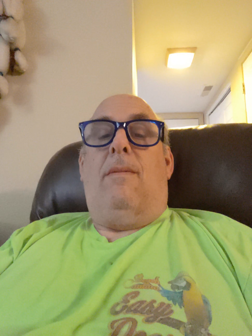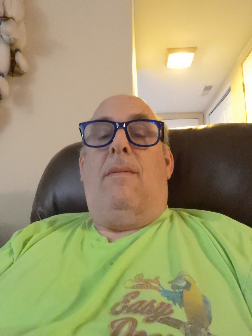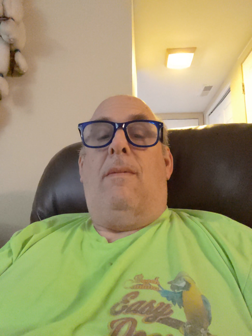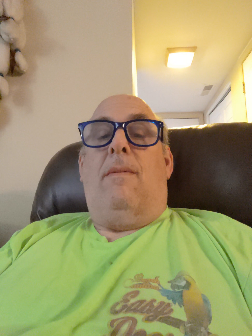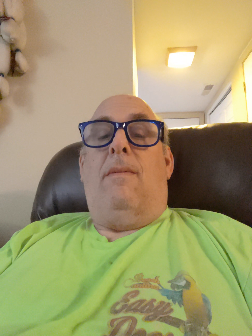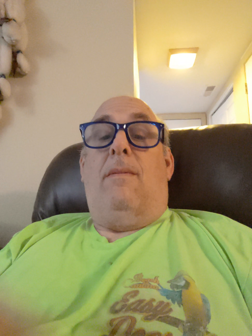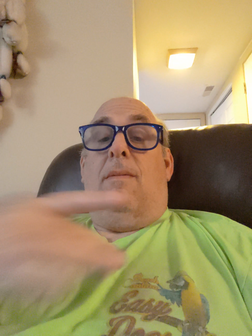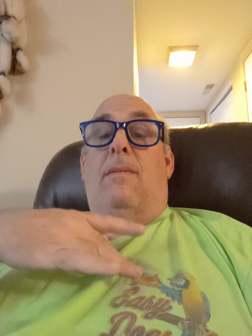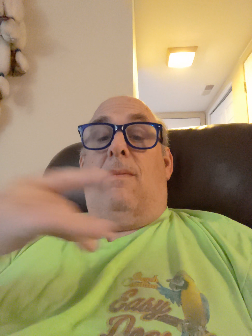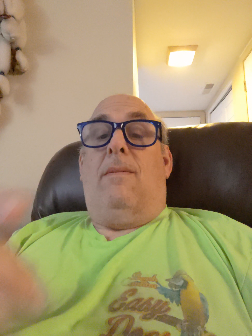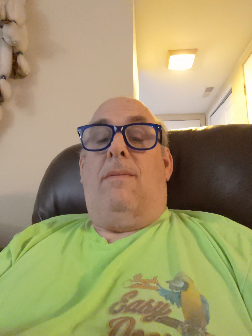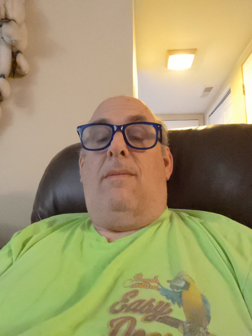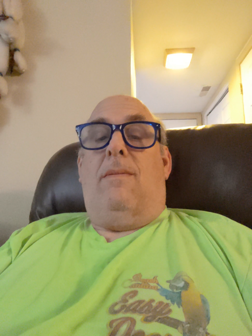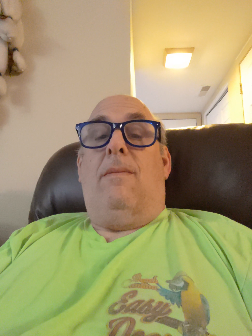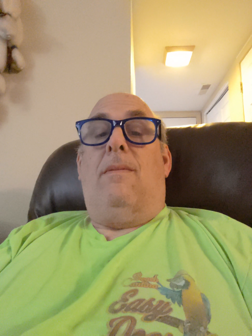like